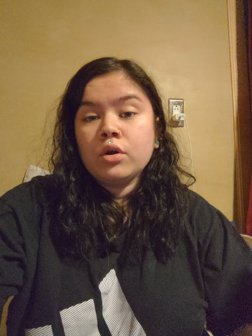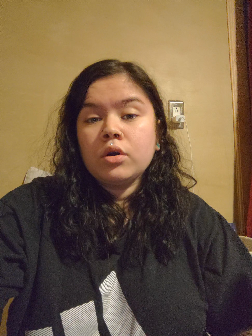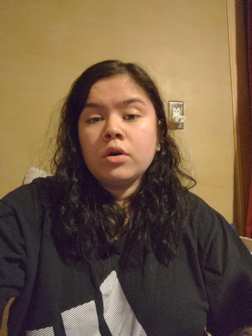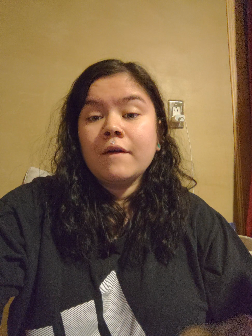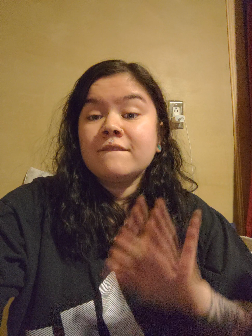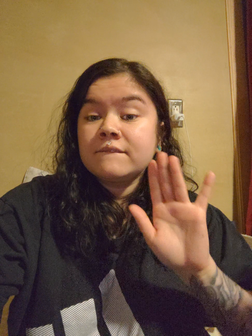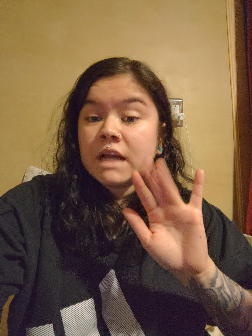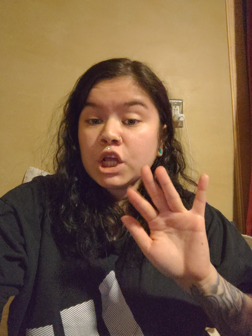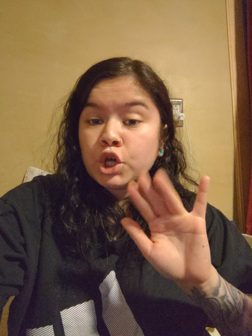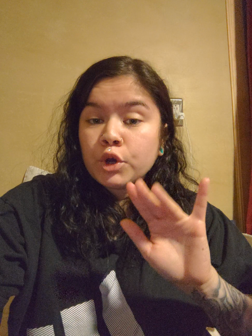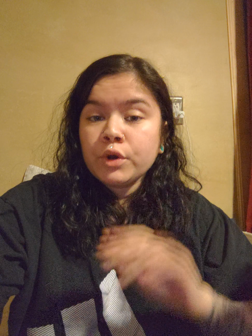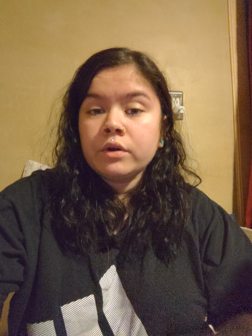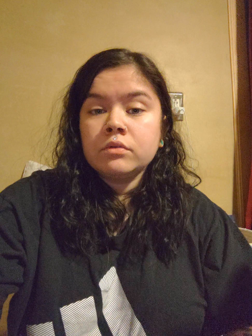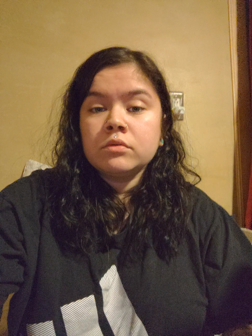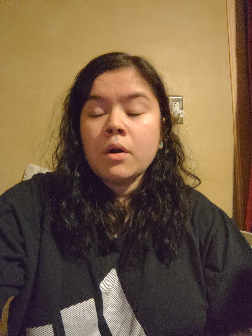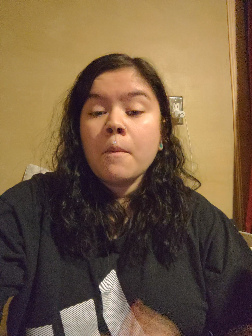finger